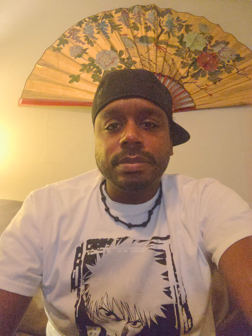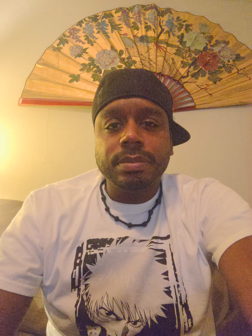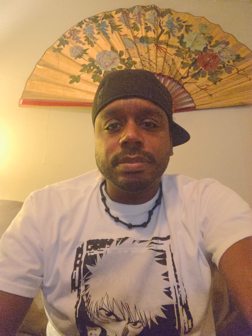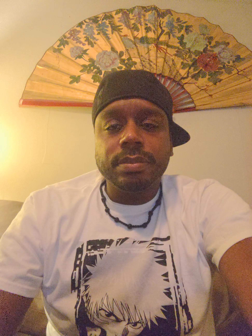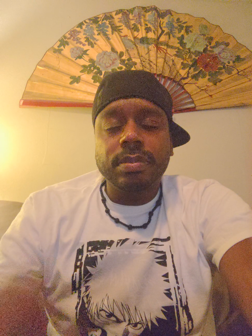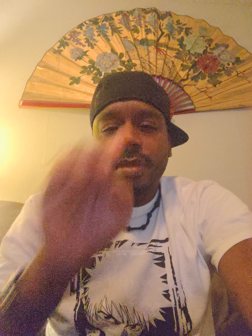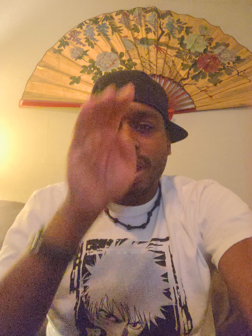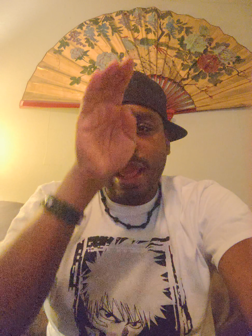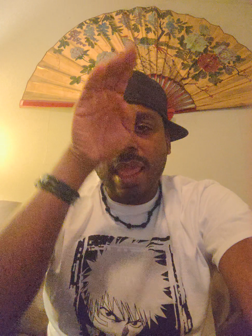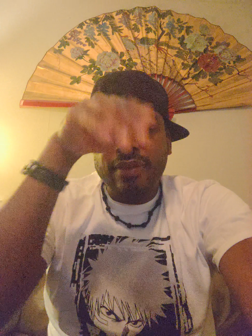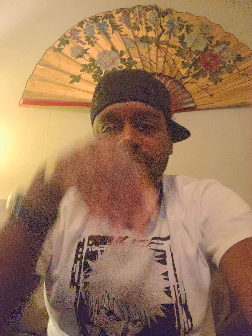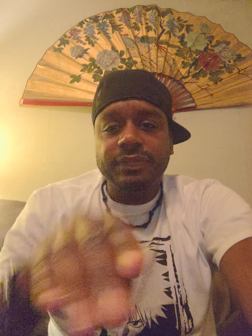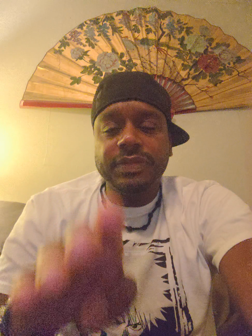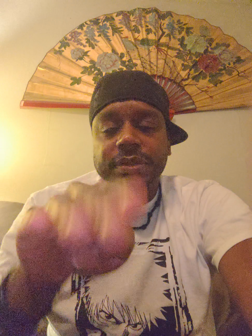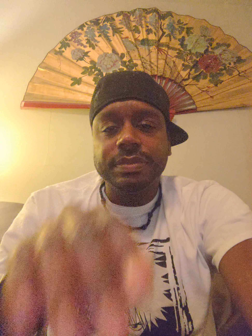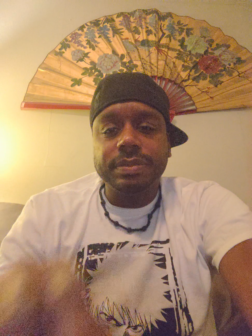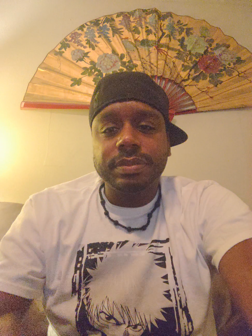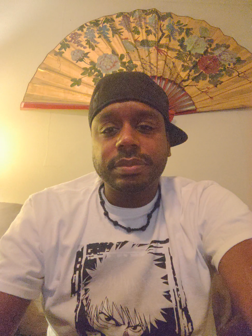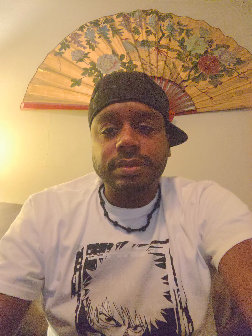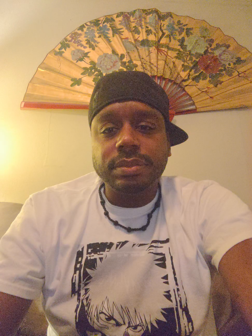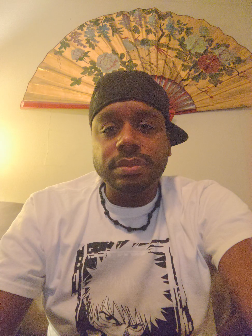elephant